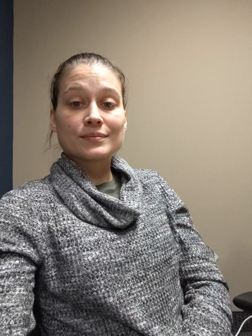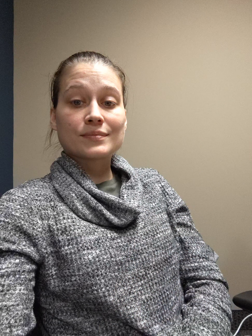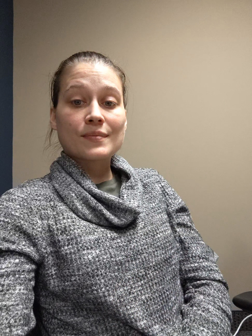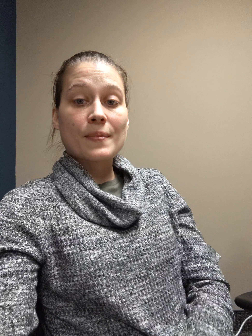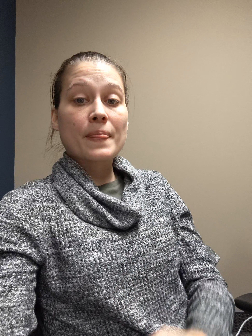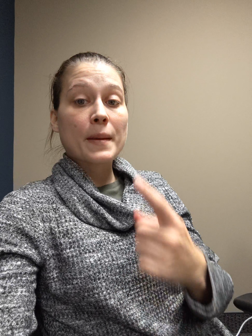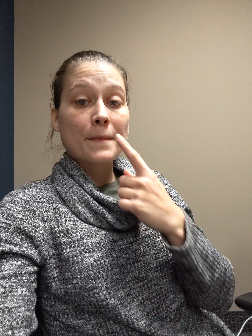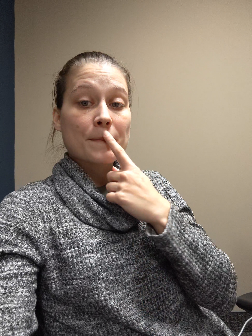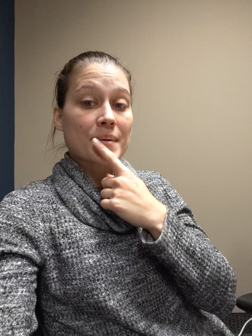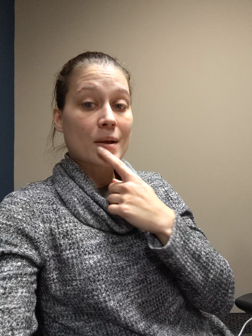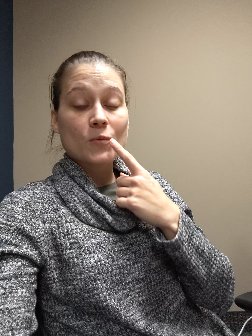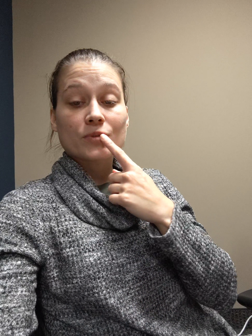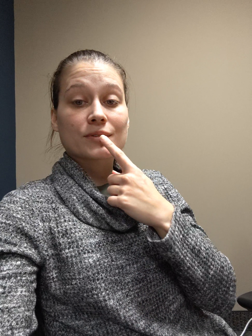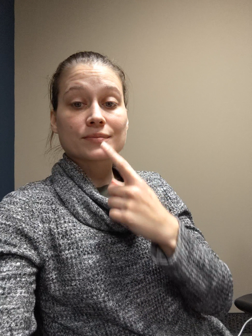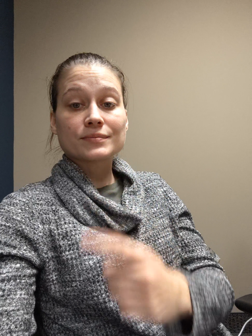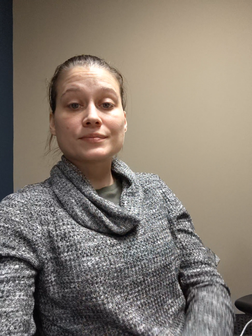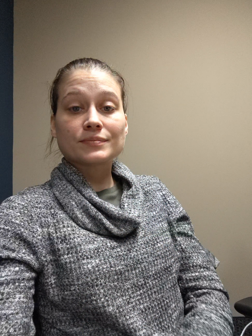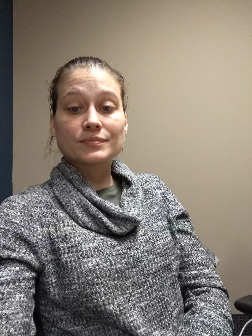mouth